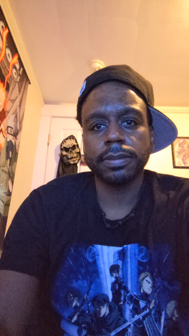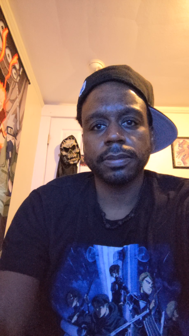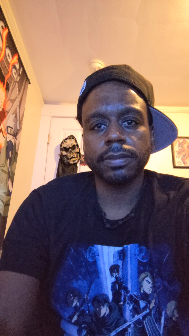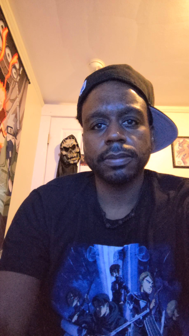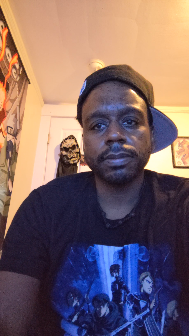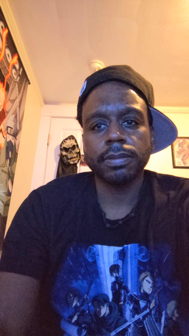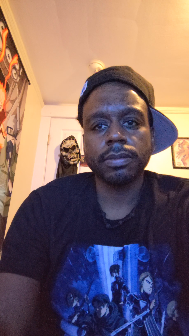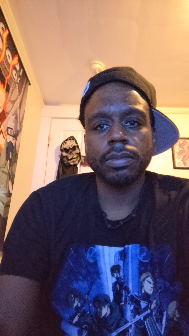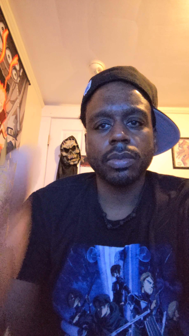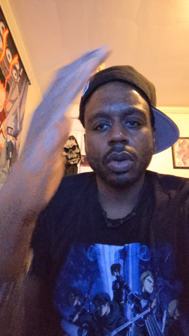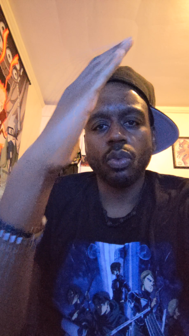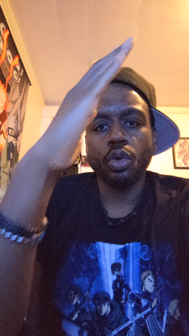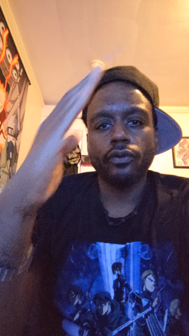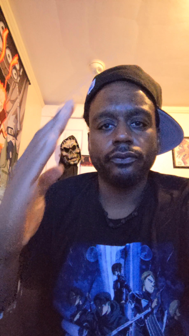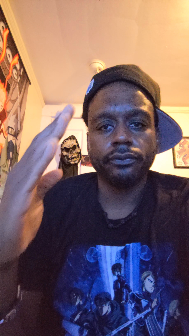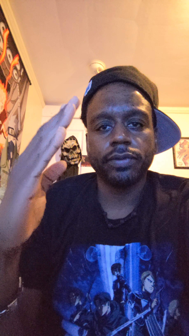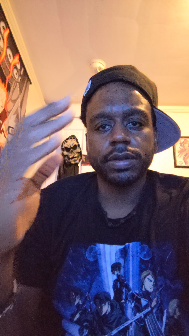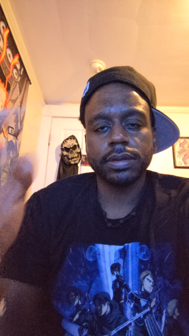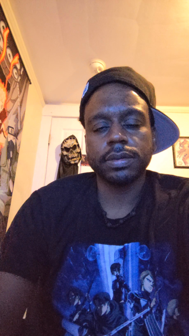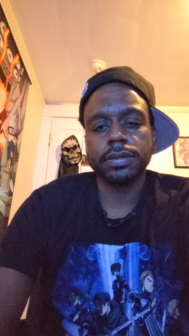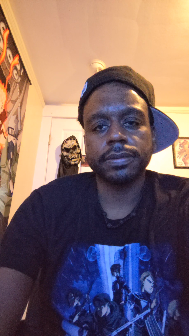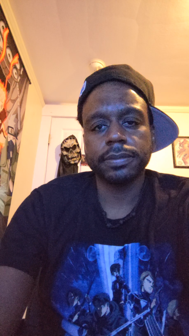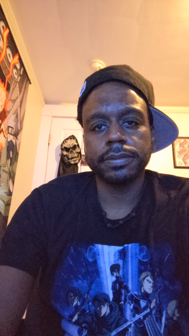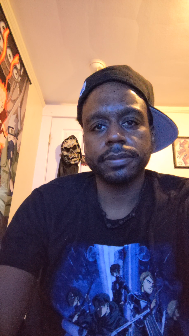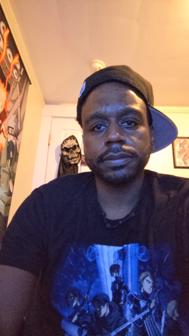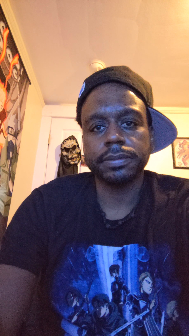roof